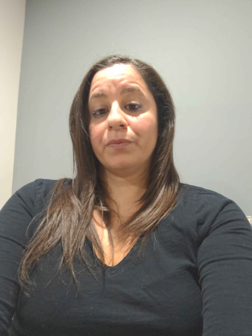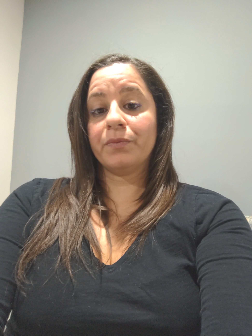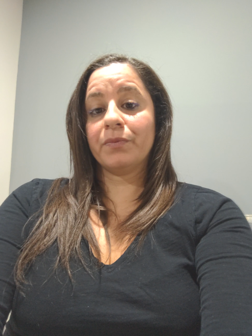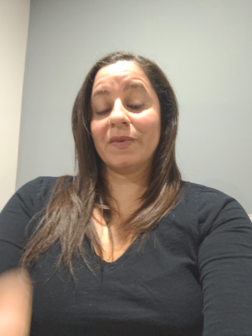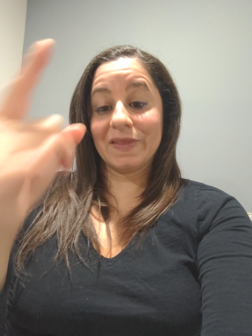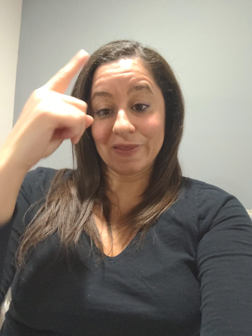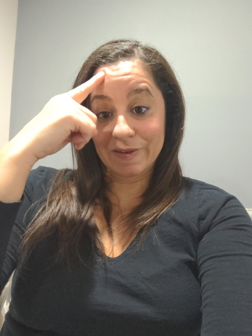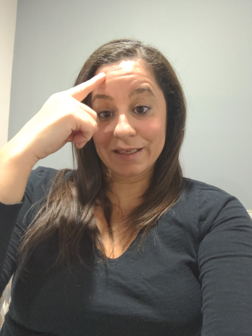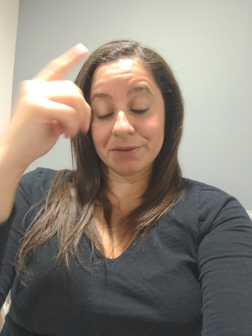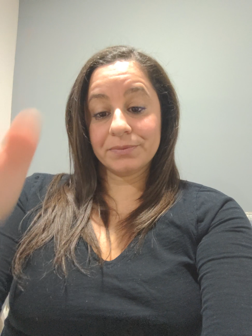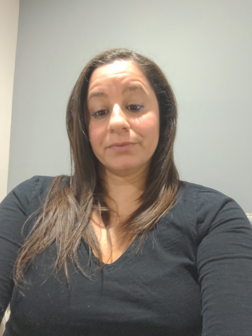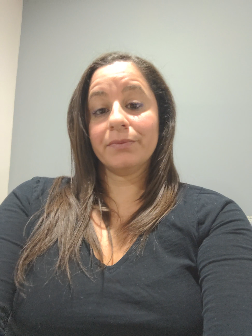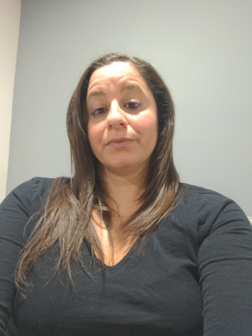think